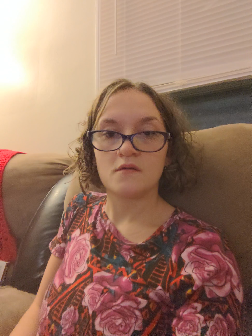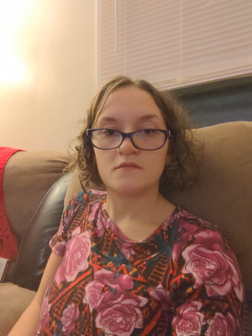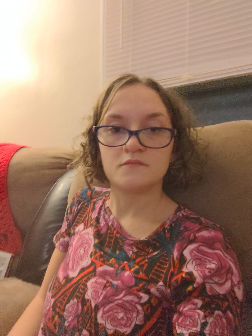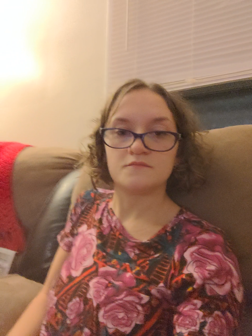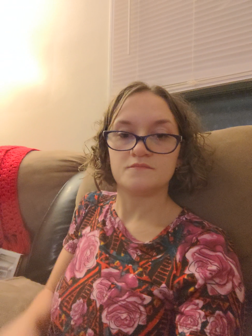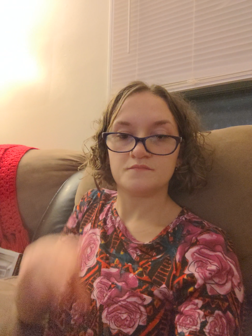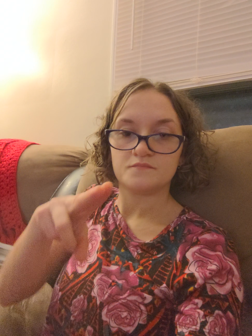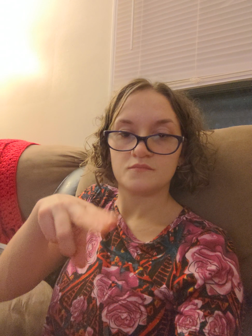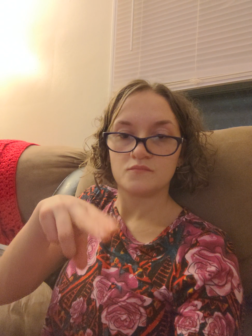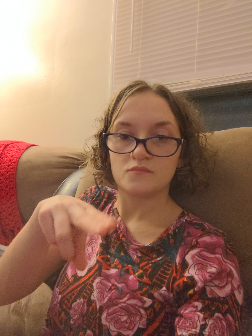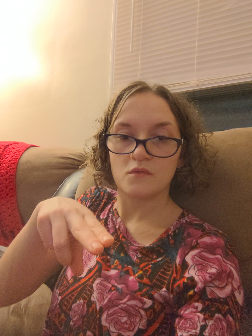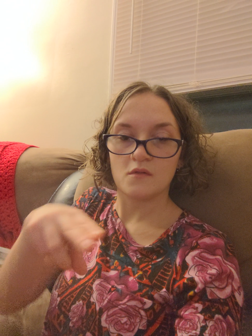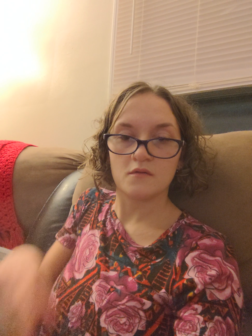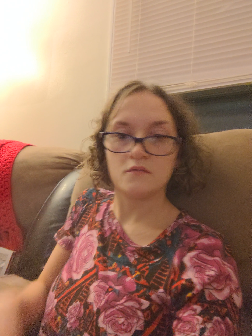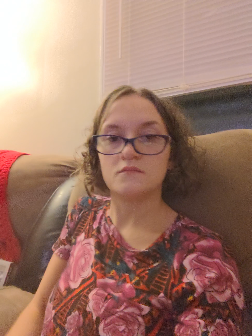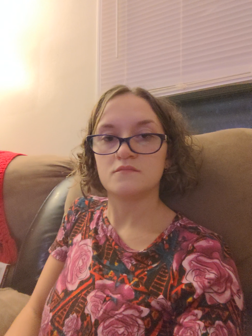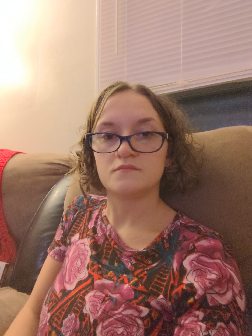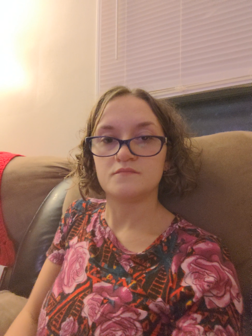chair